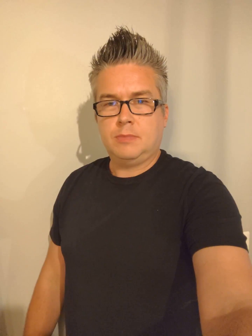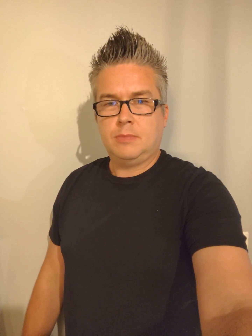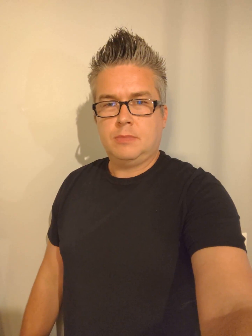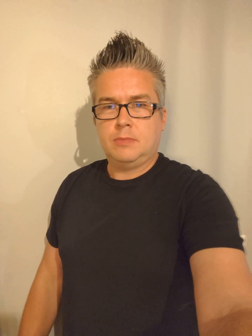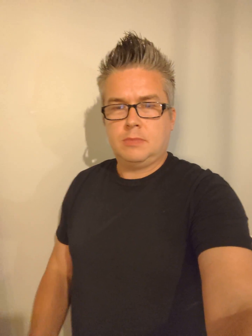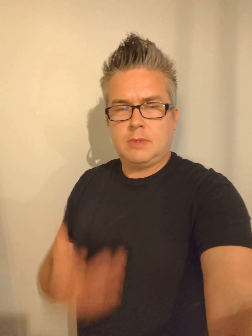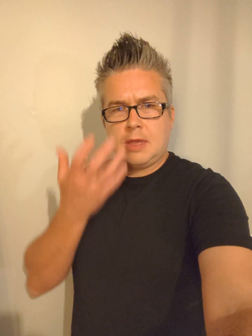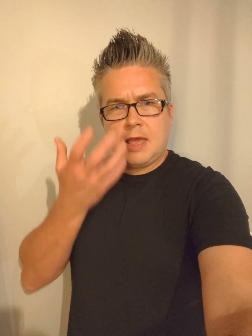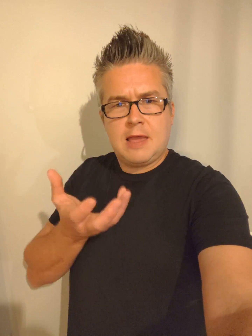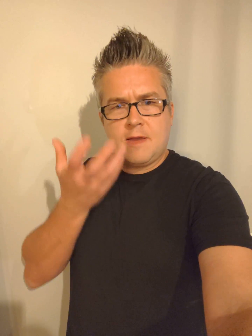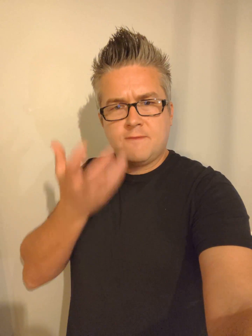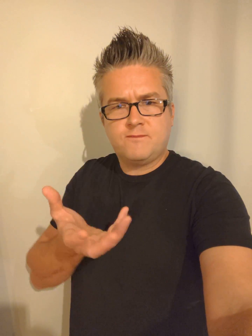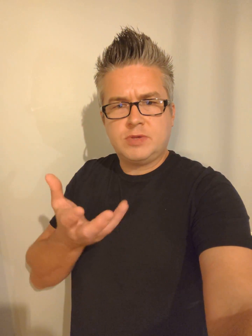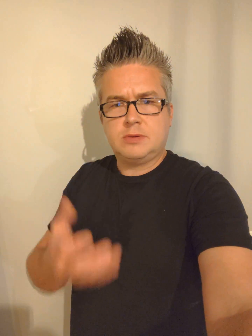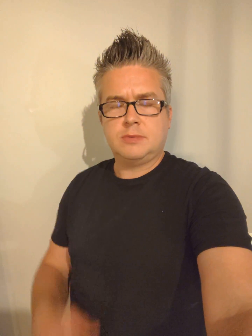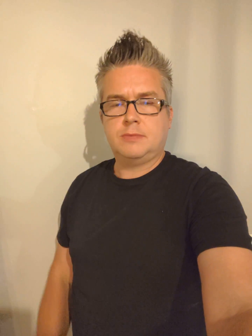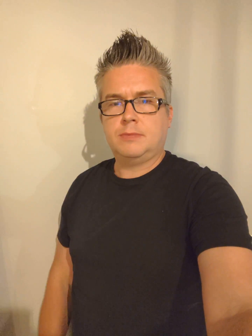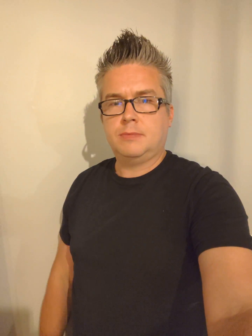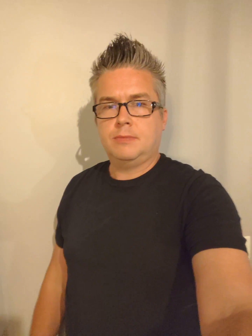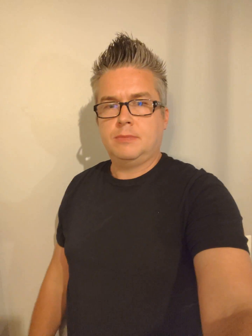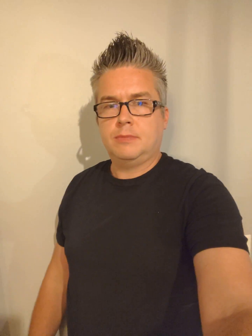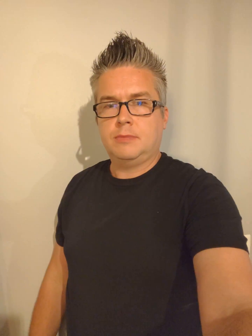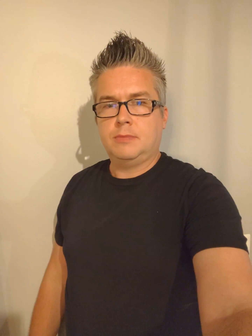heavy